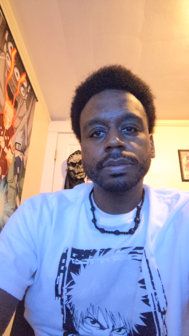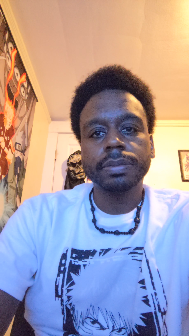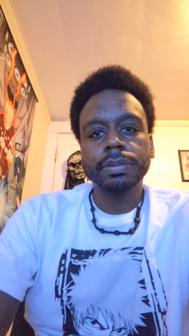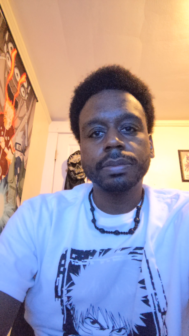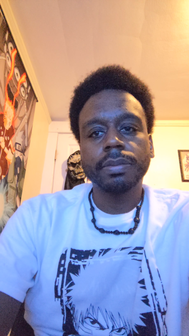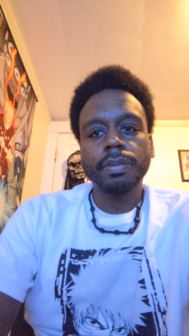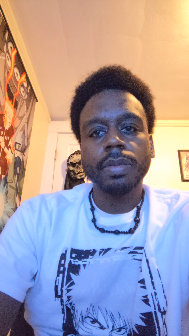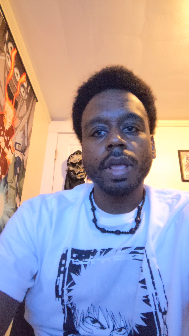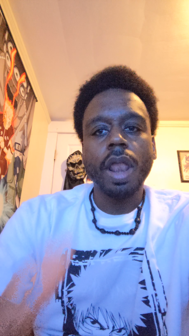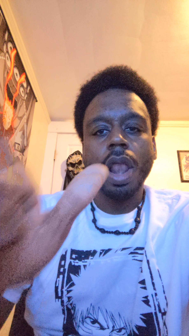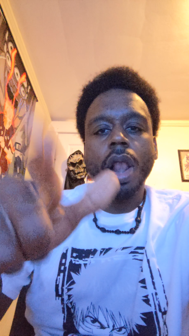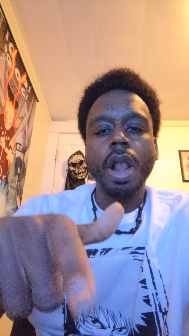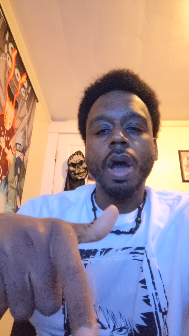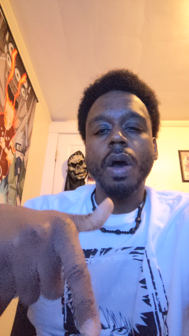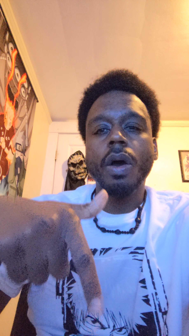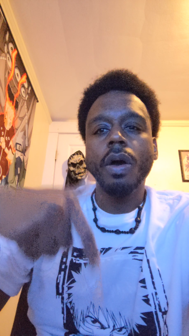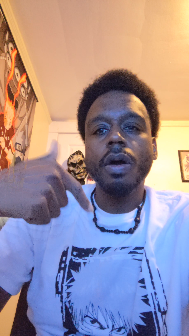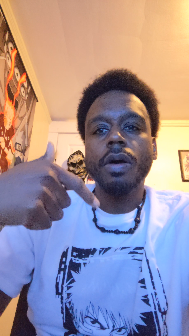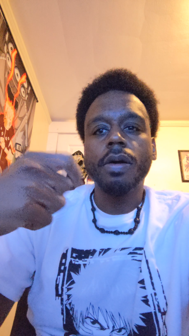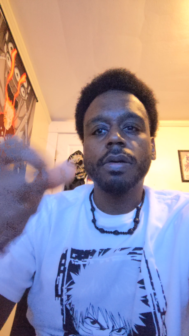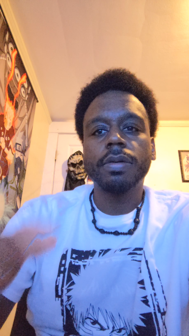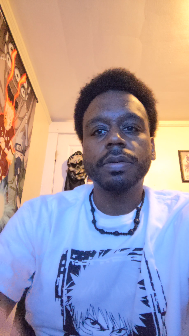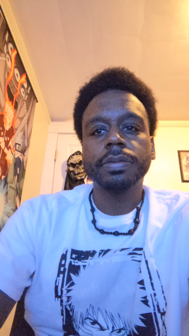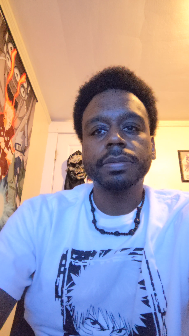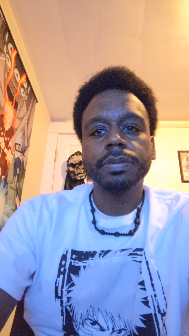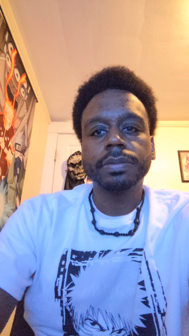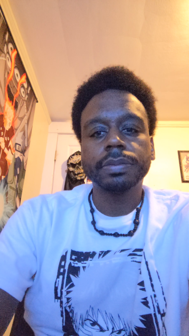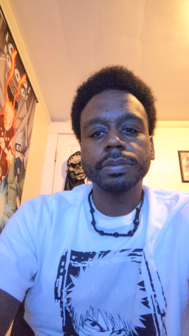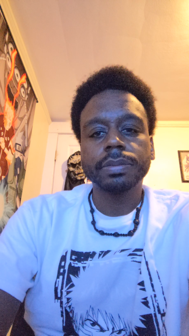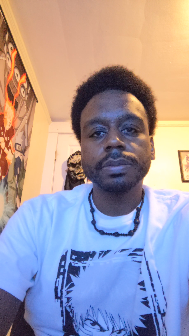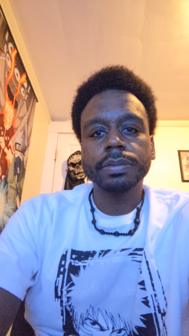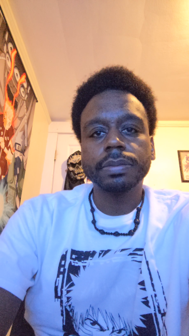long